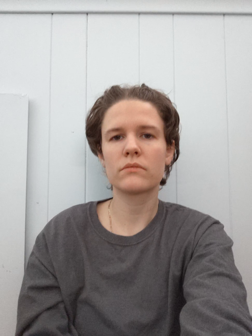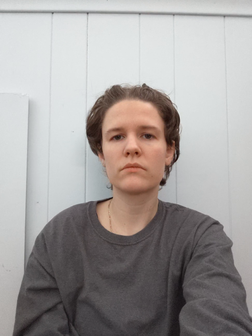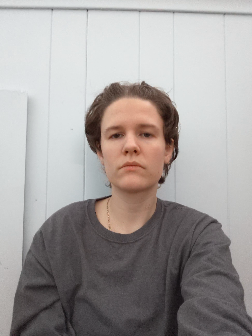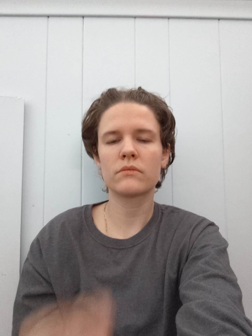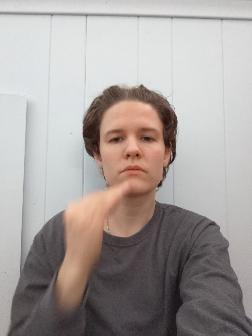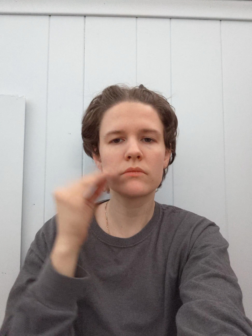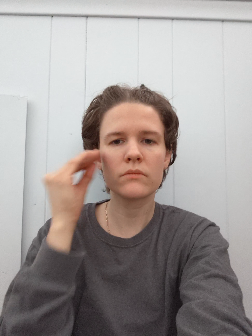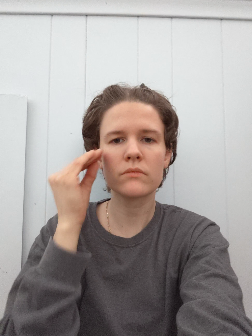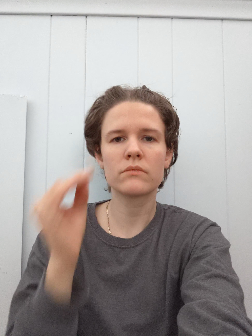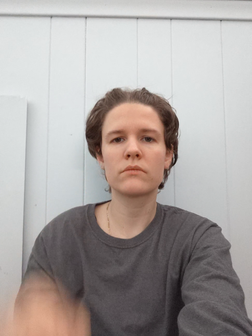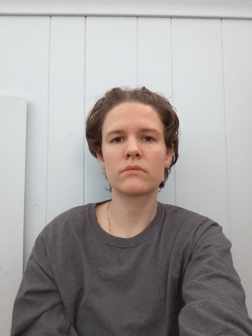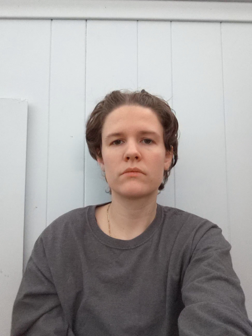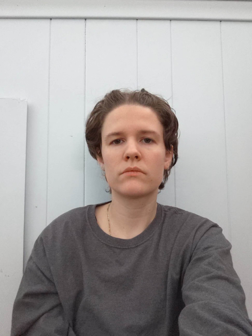home